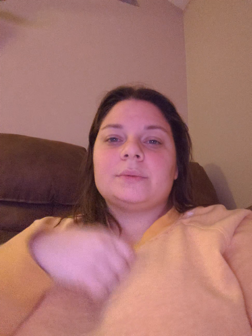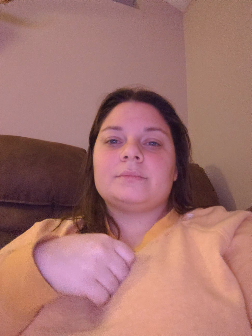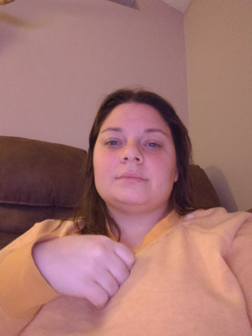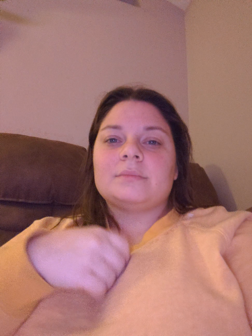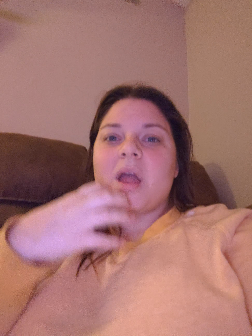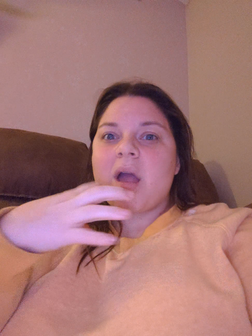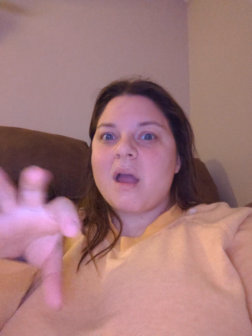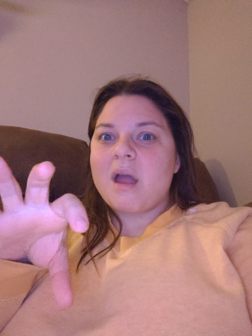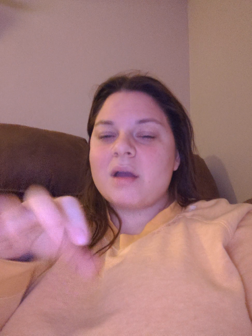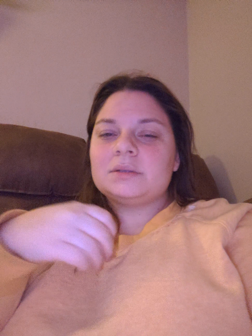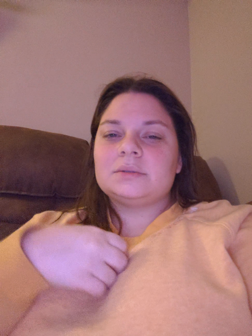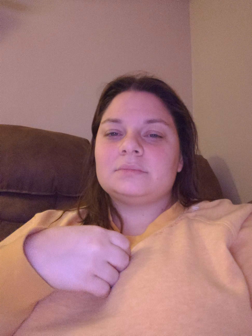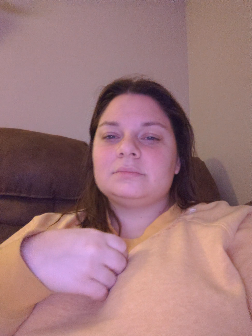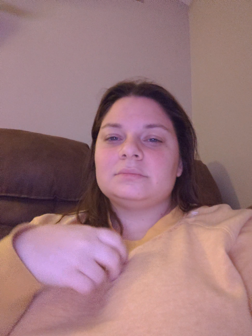hot